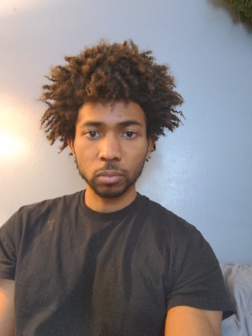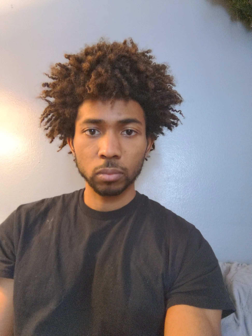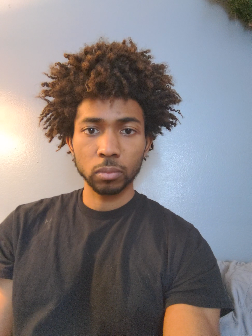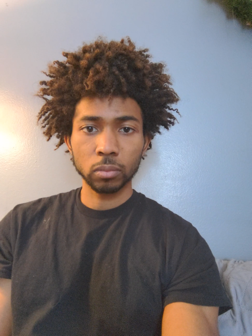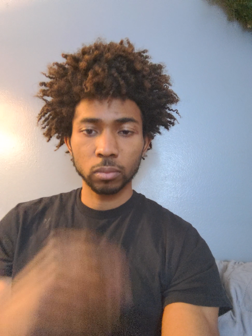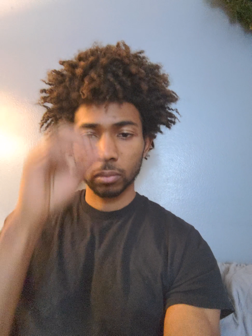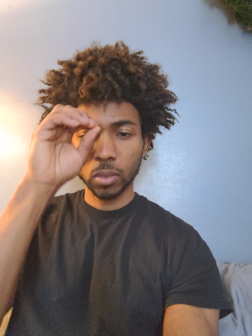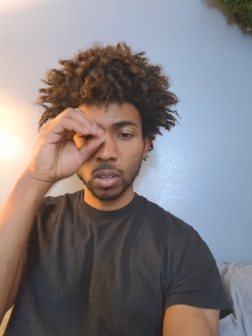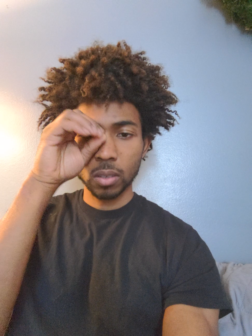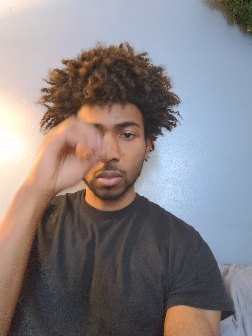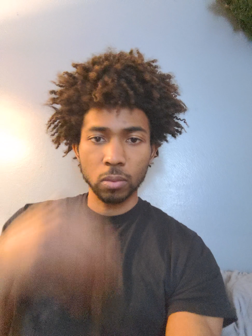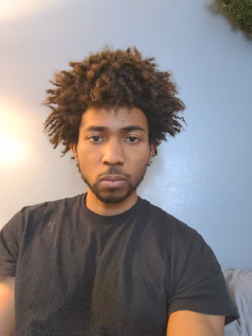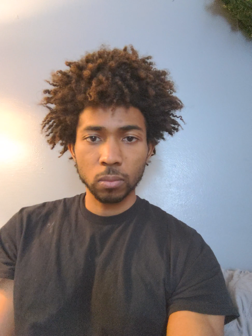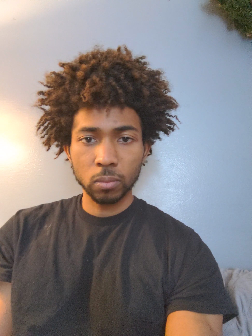owl